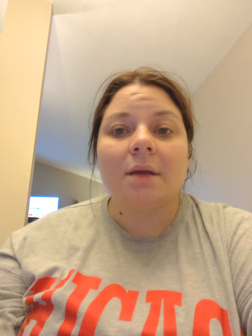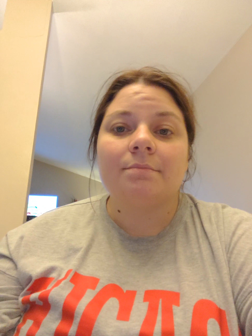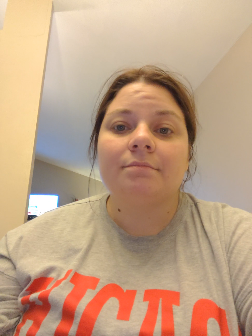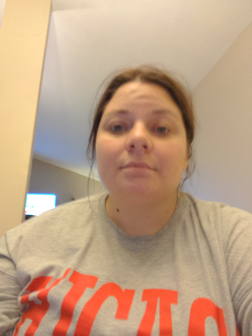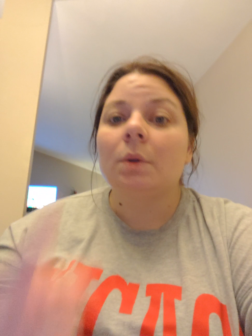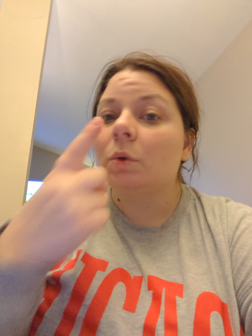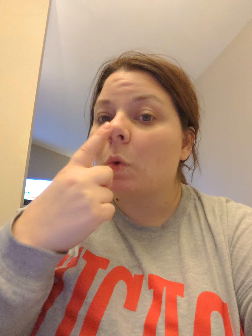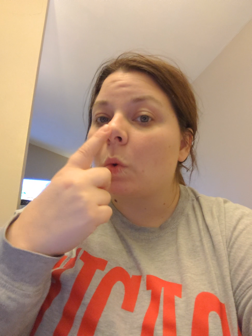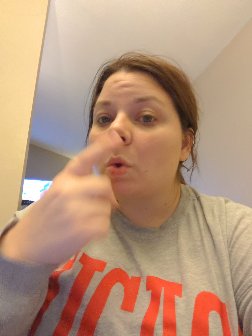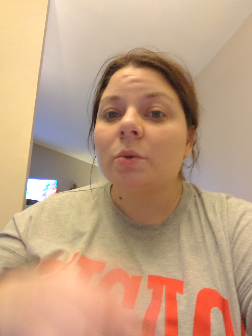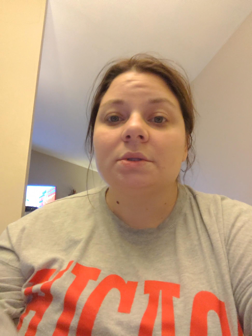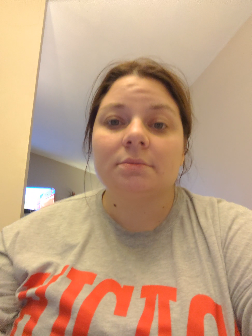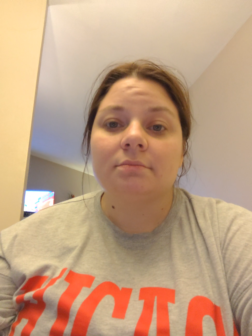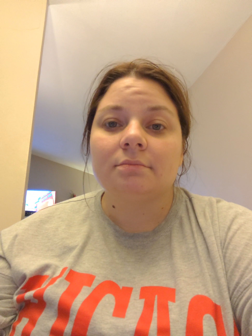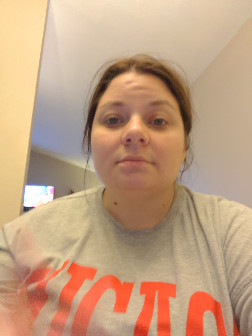nose